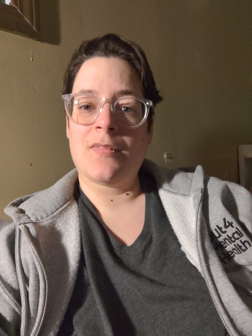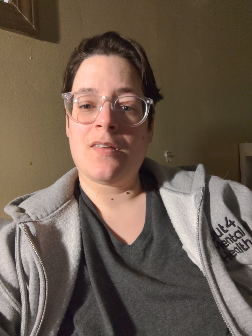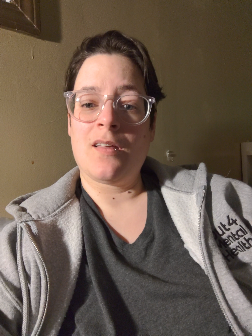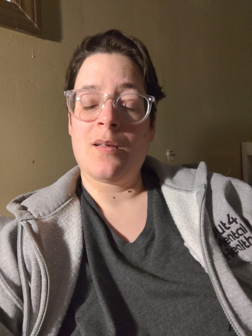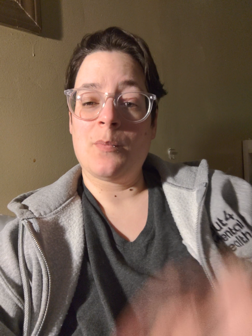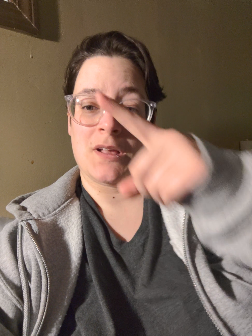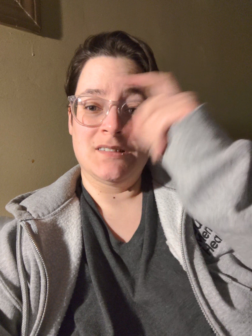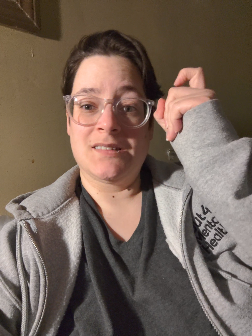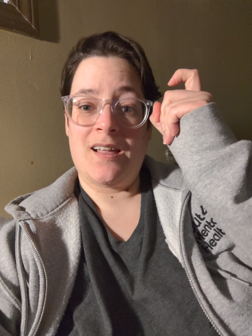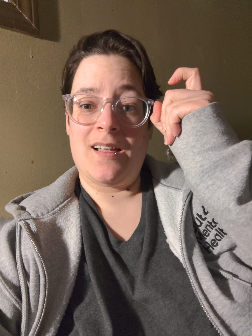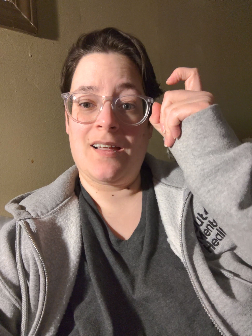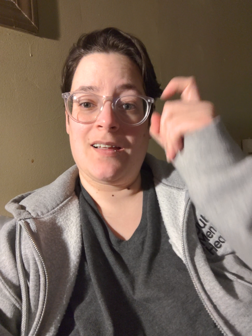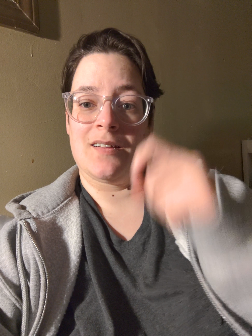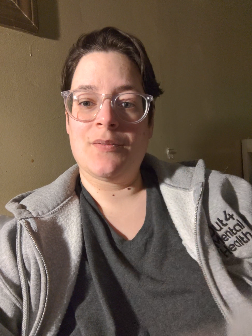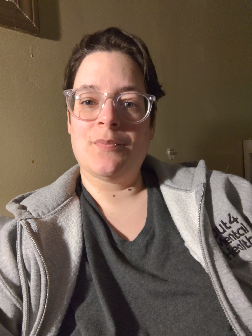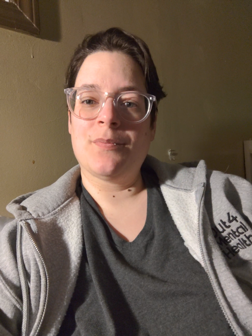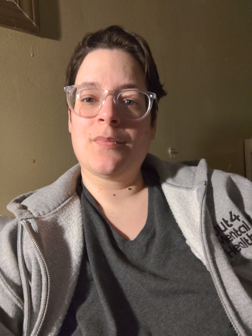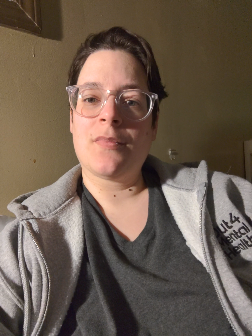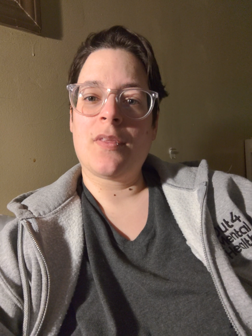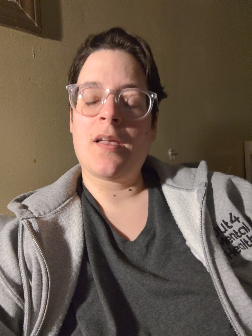because